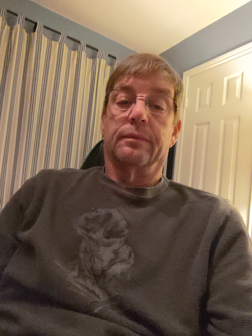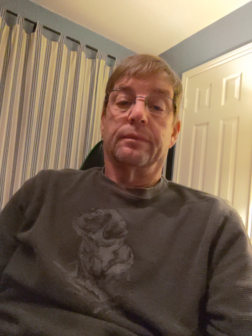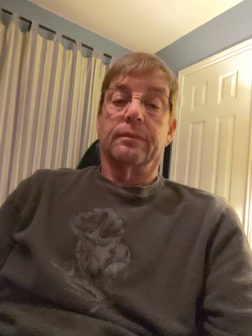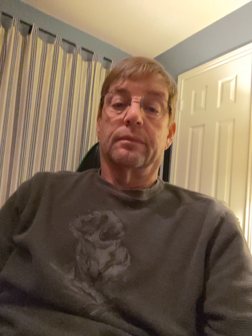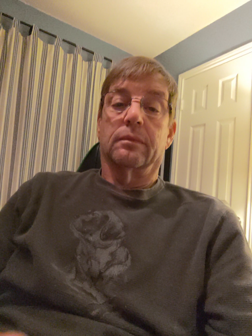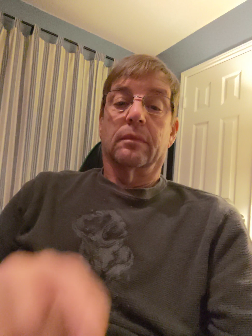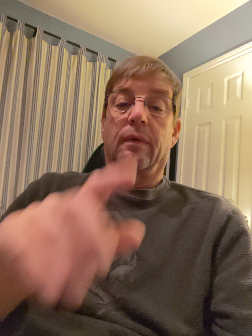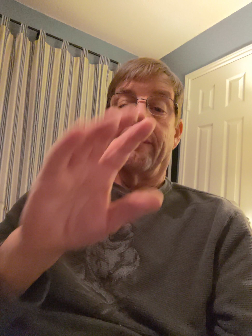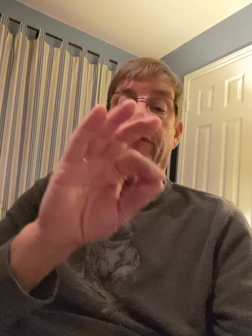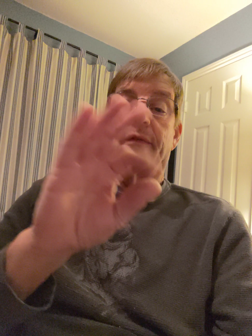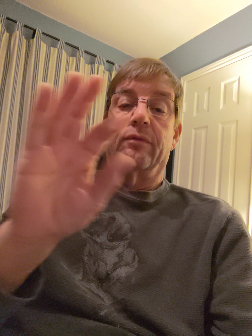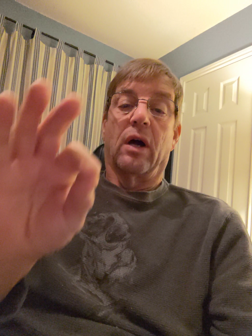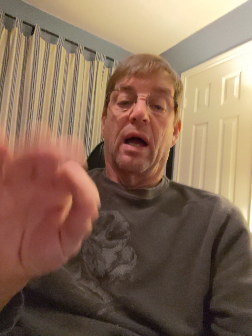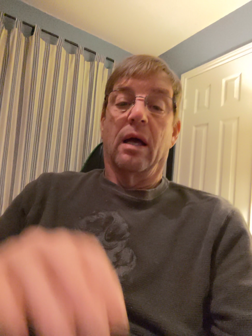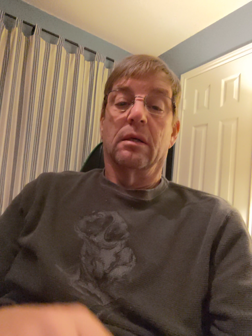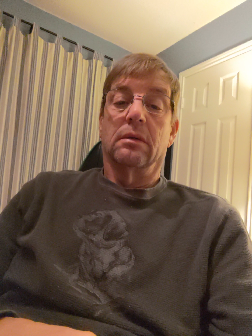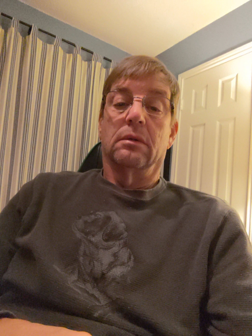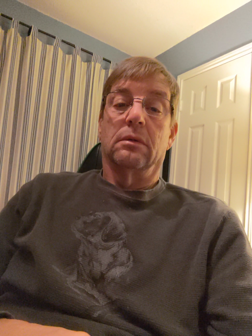french fries